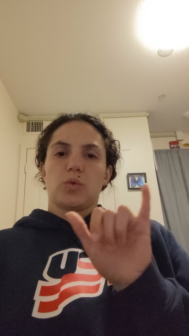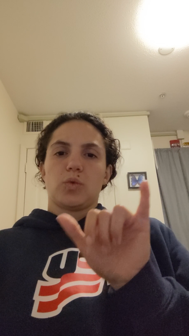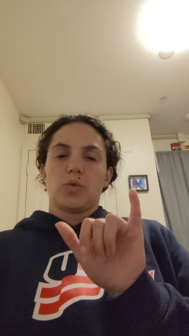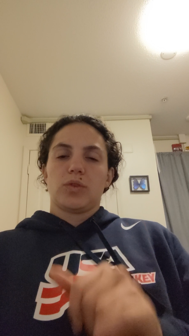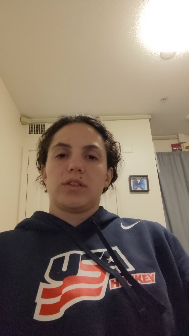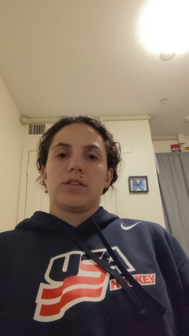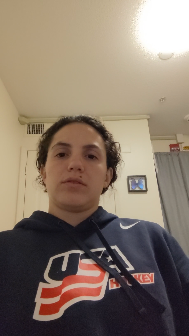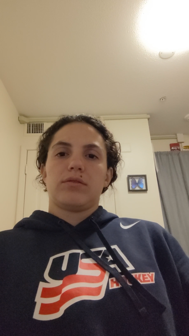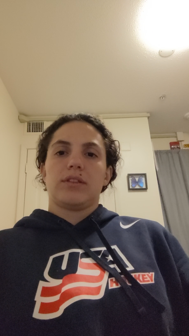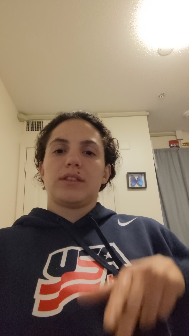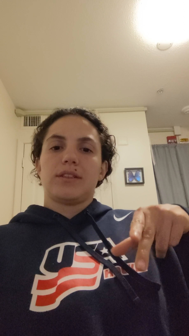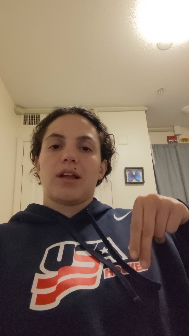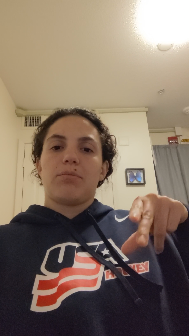diaper